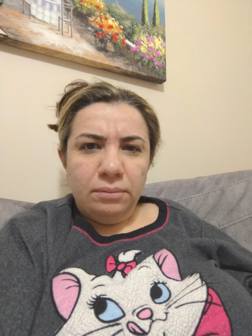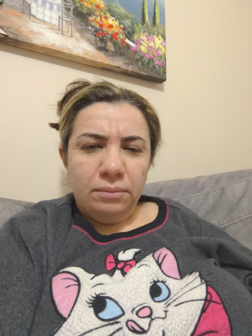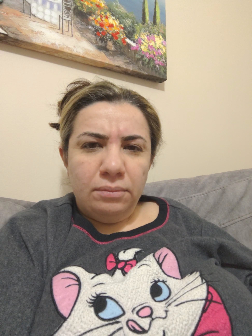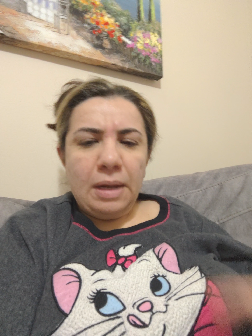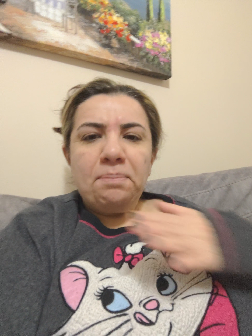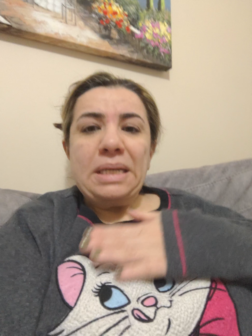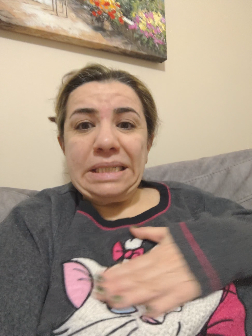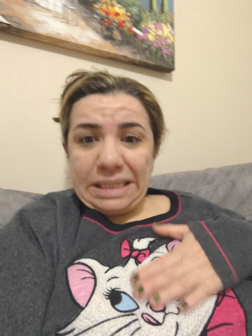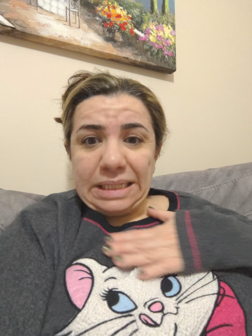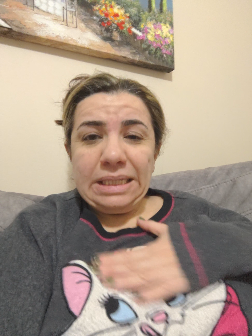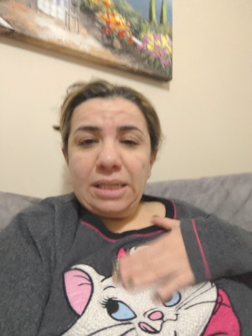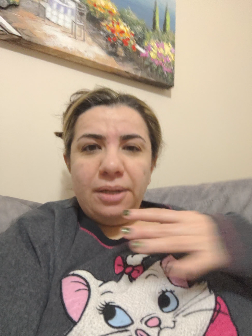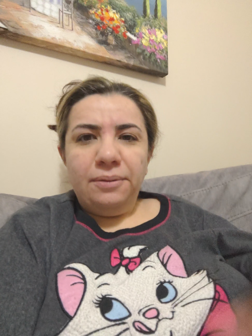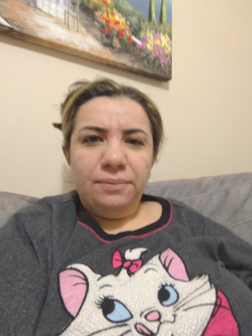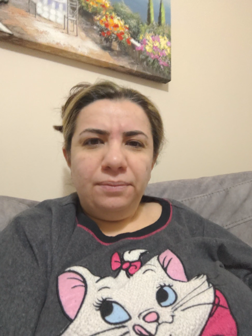please